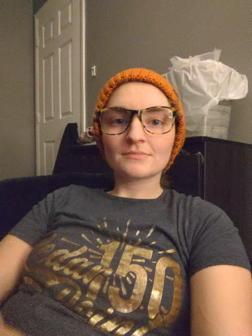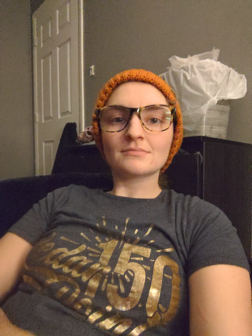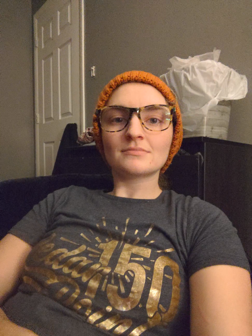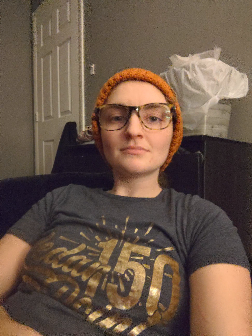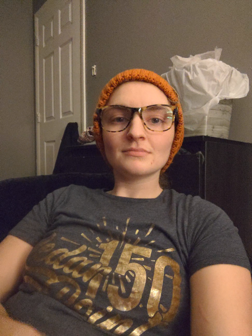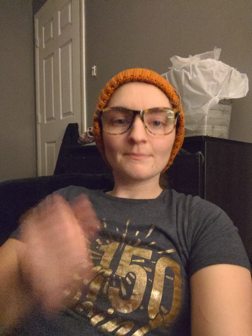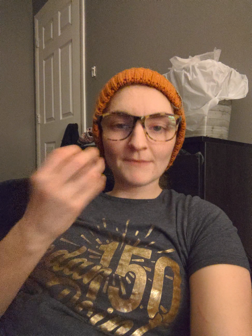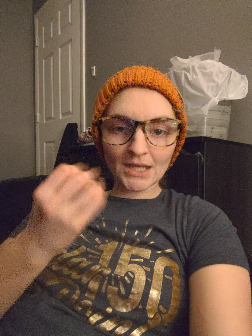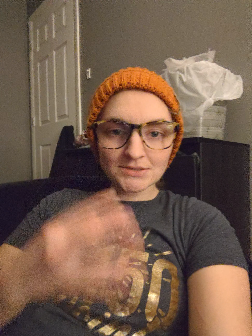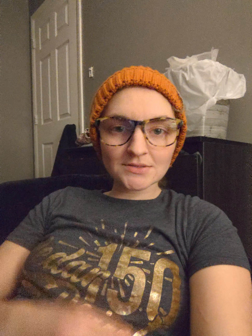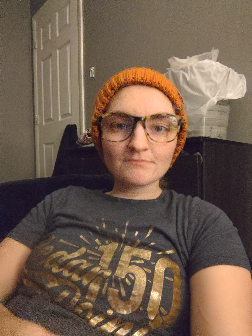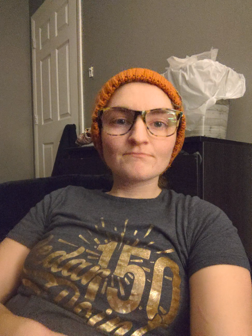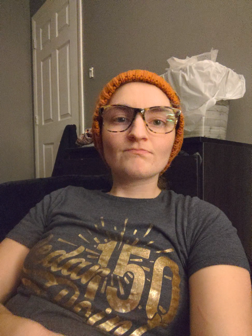many